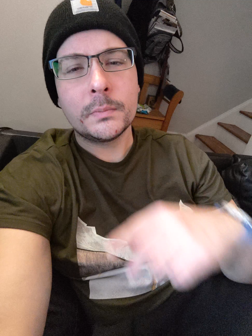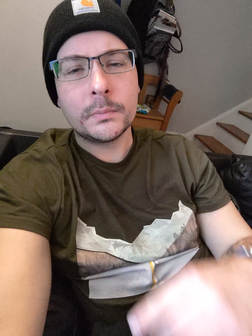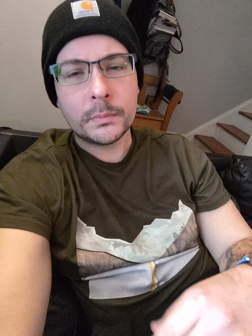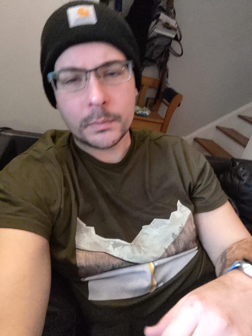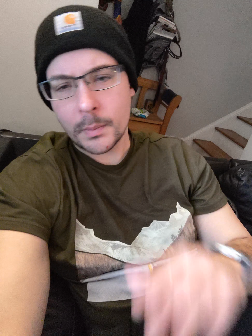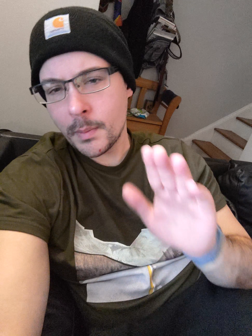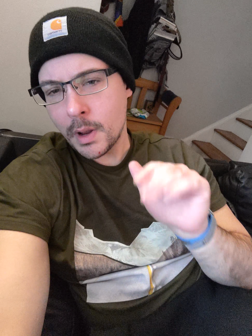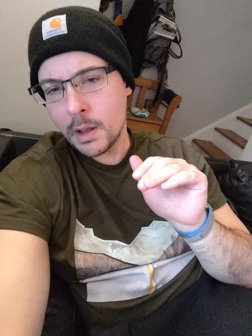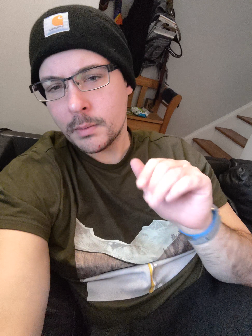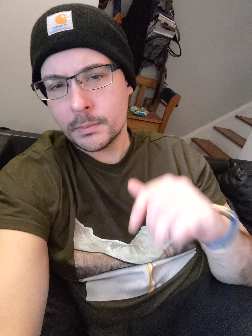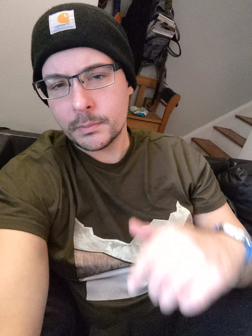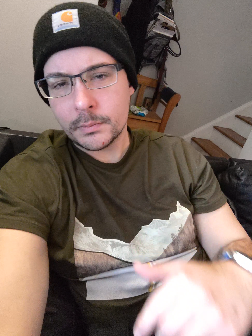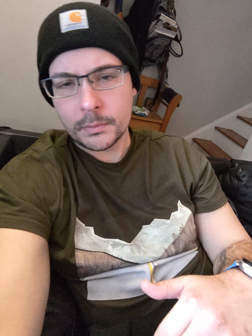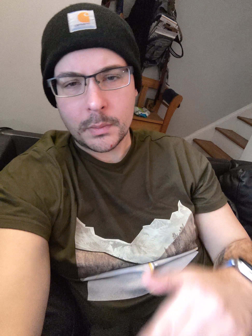bye